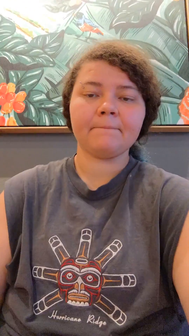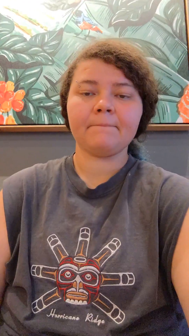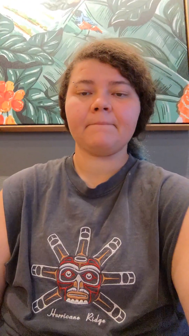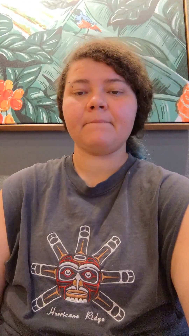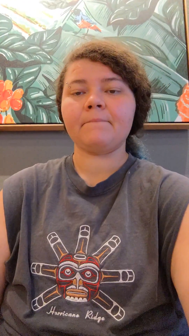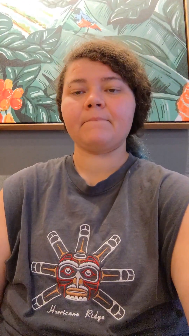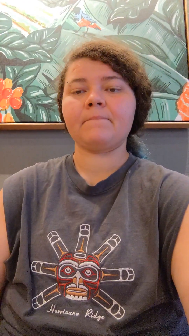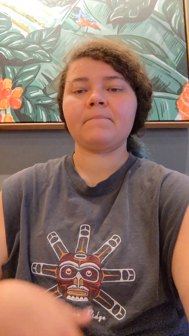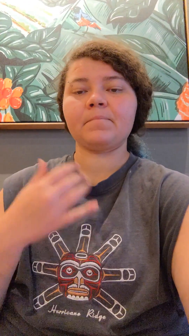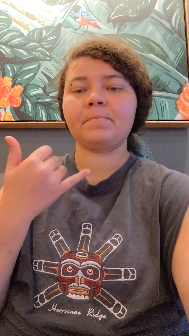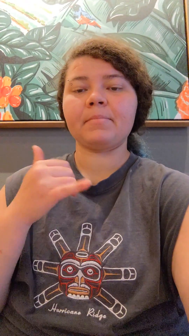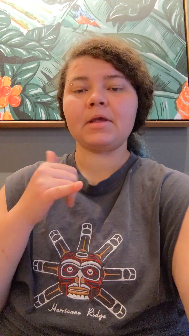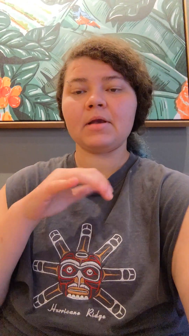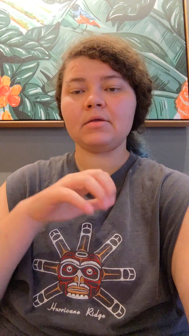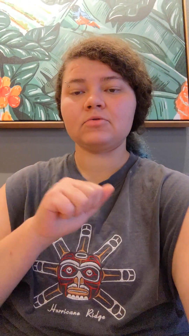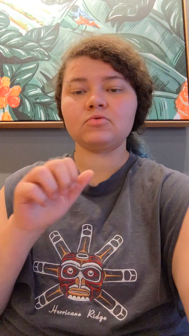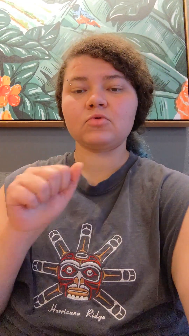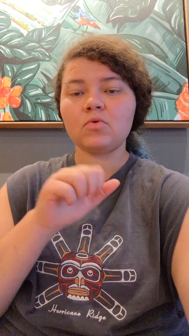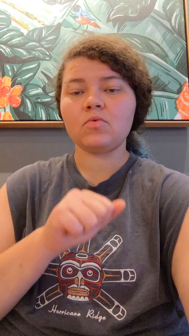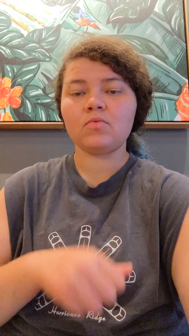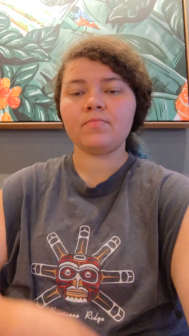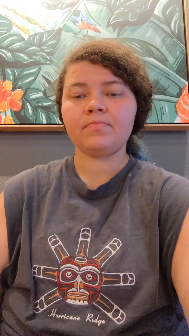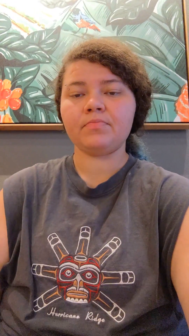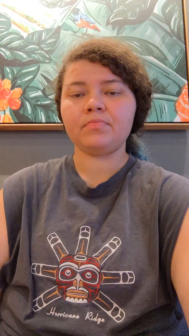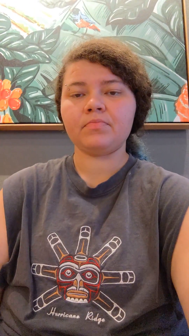play dough